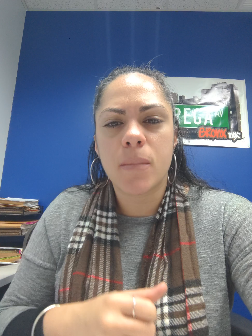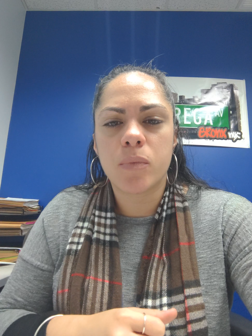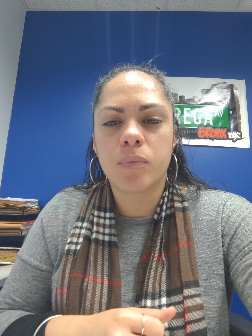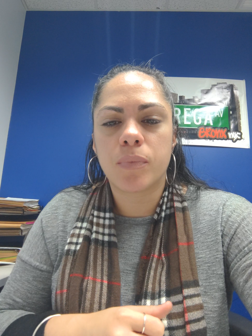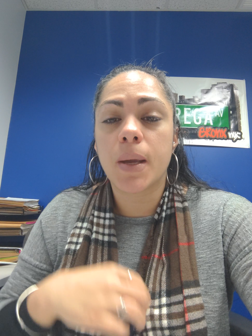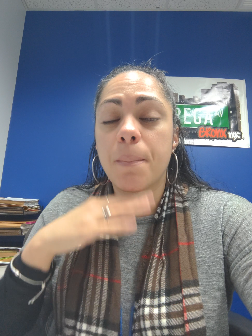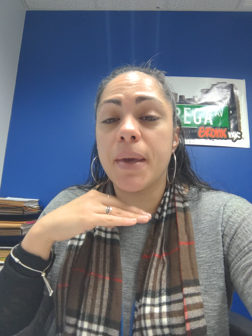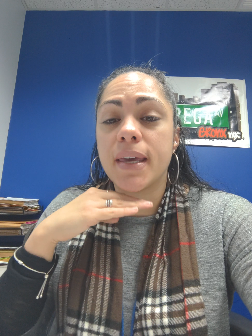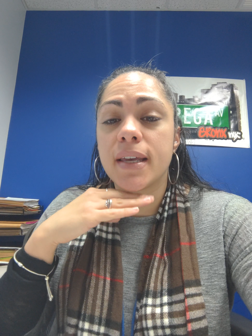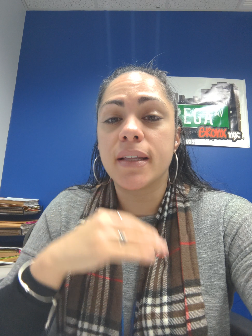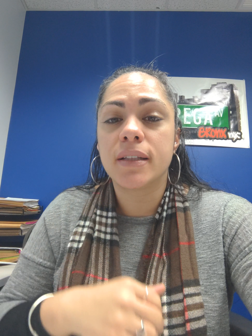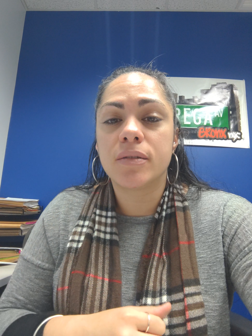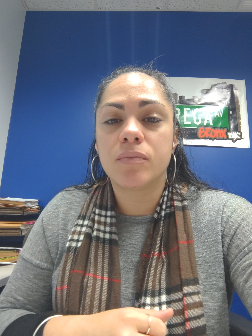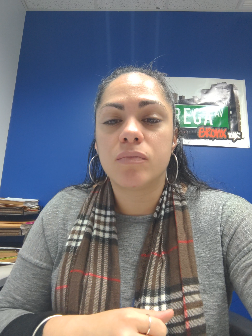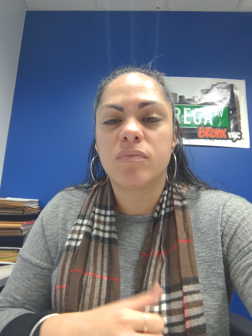pig